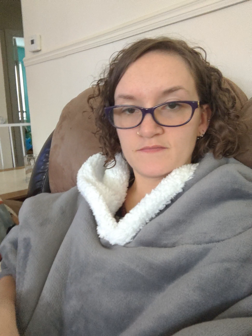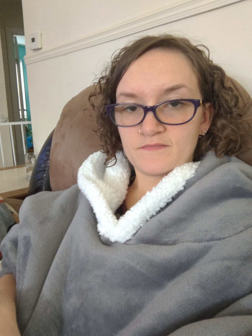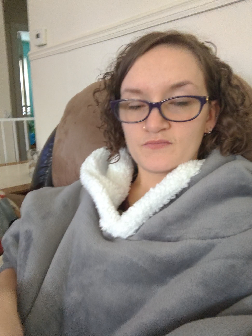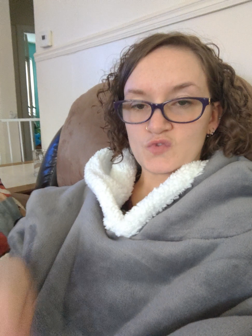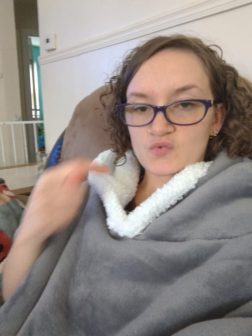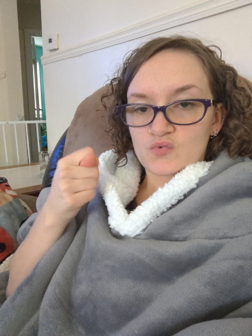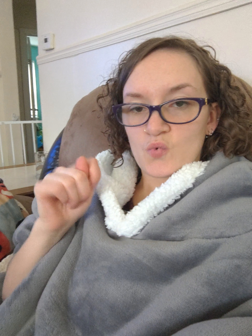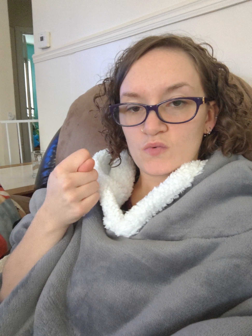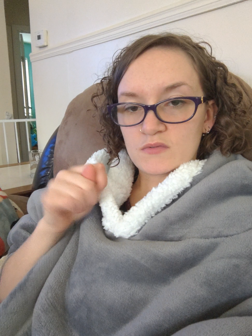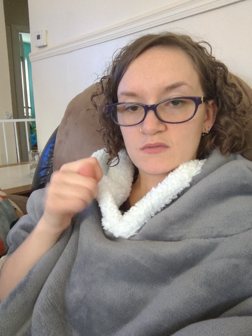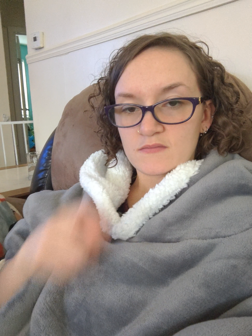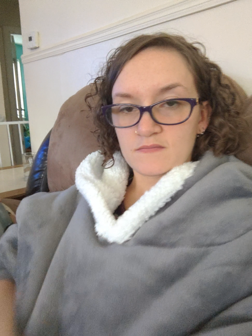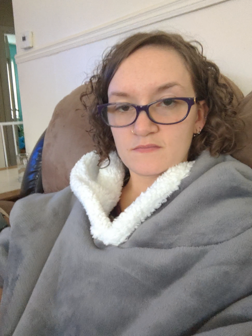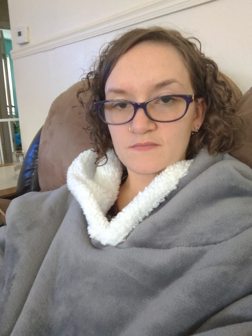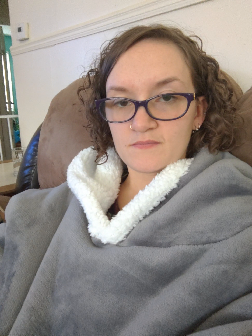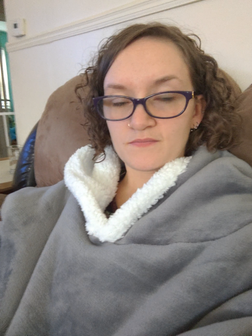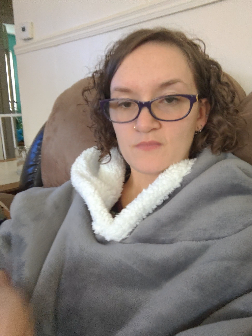toy